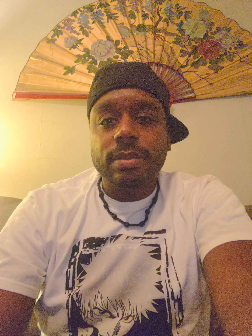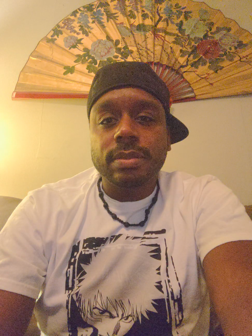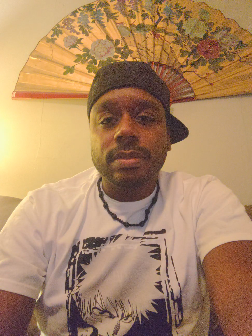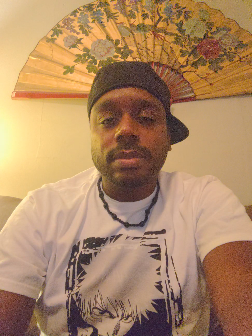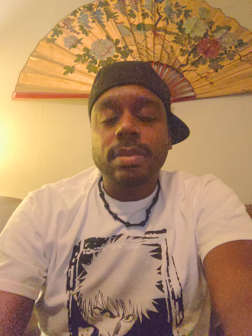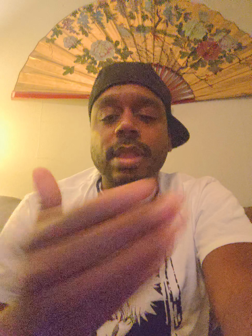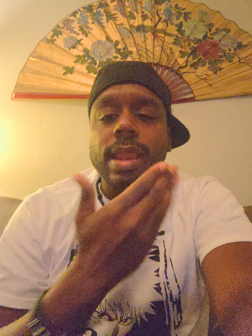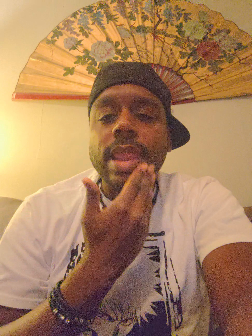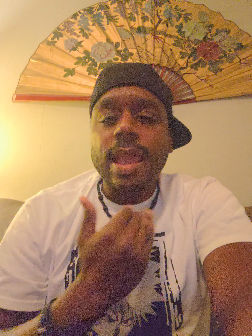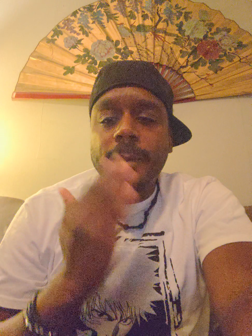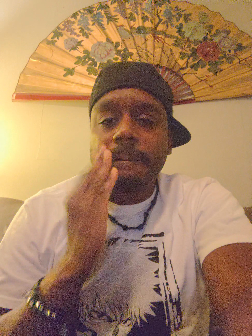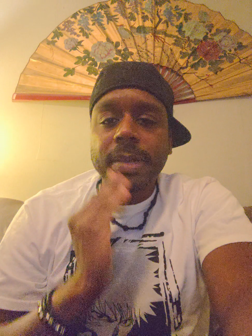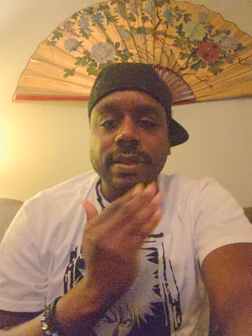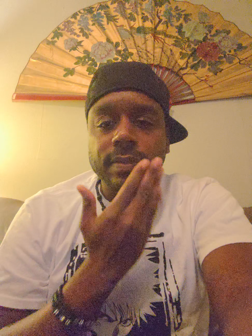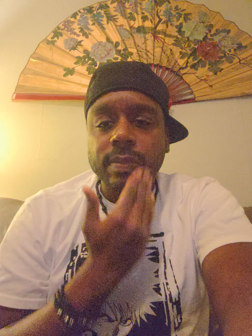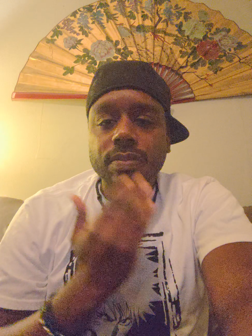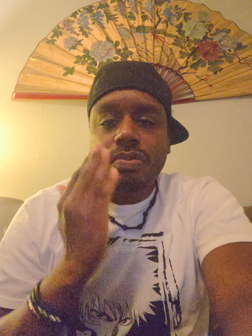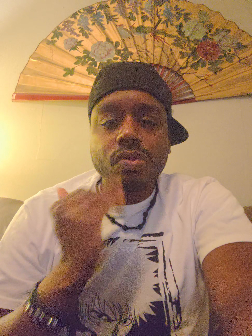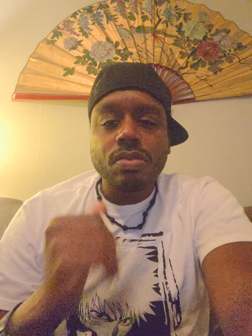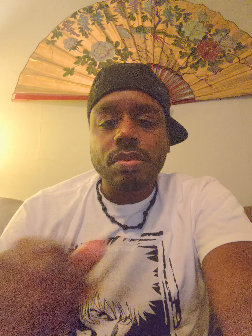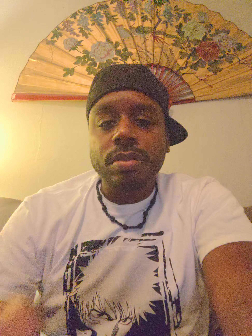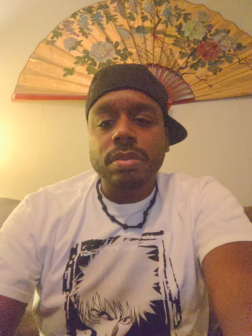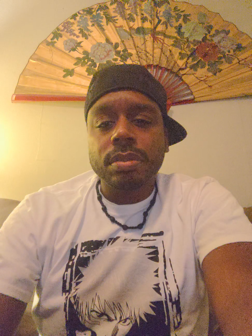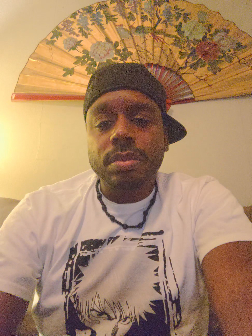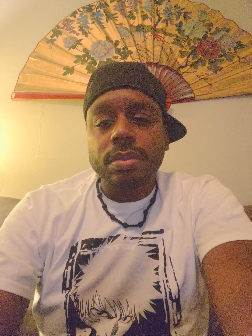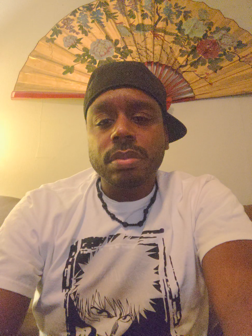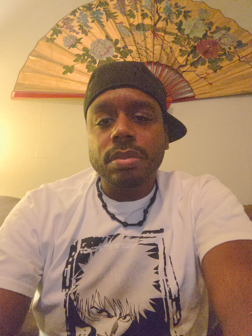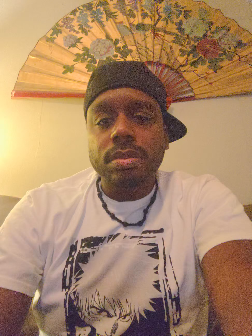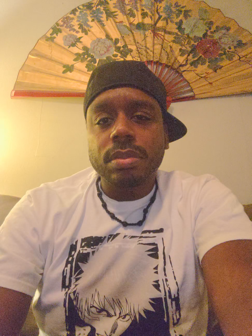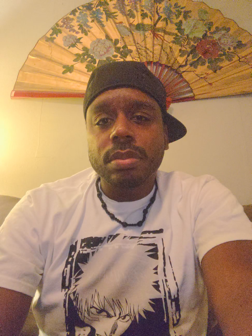napkin